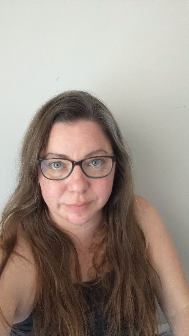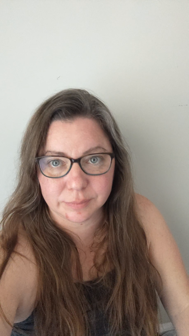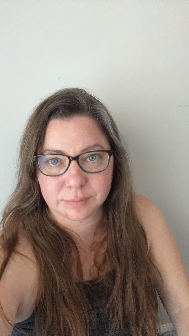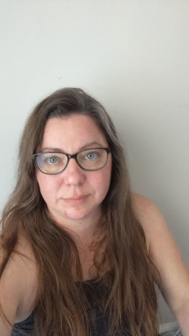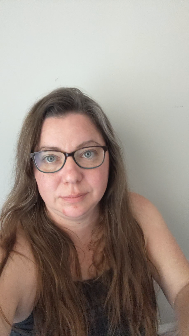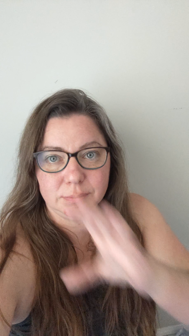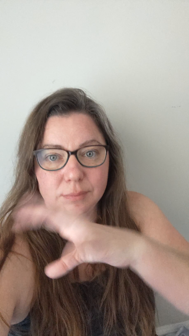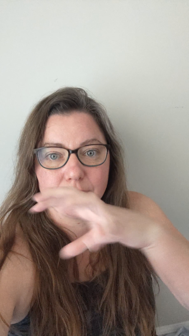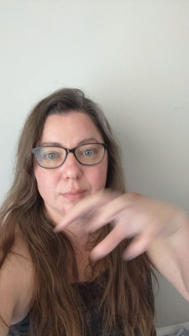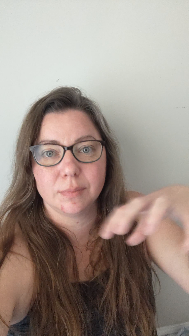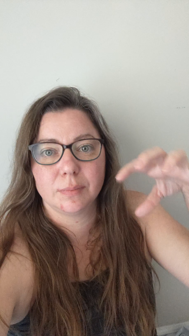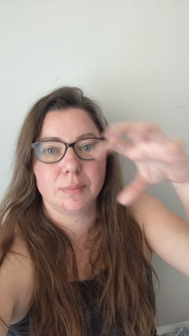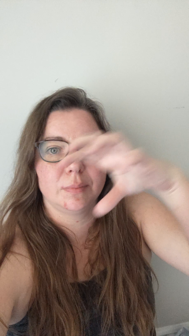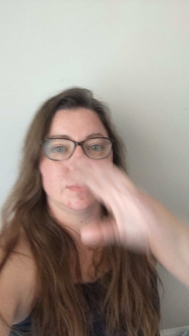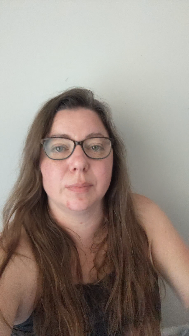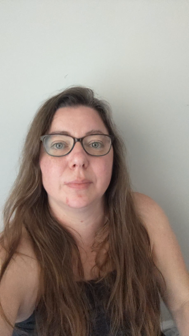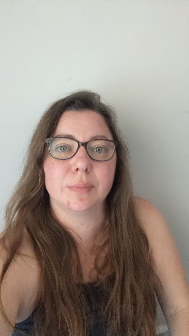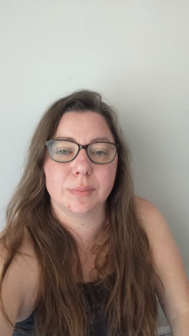block